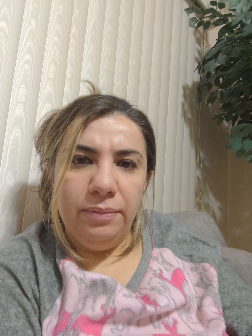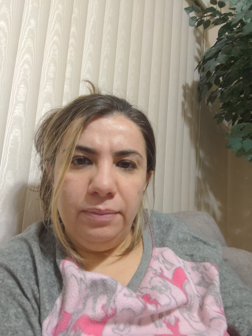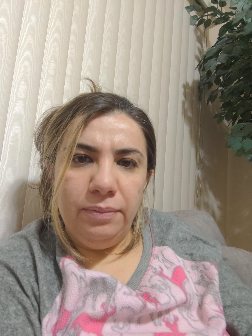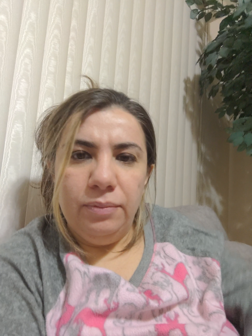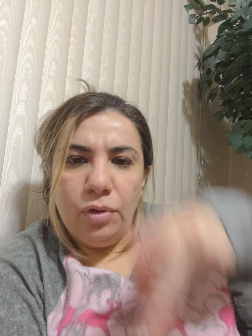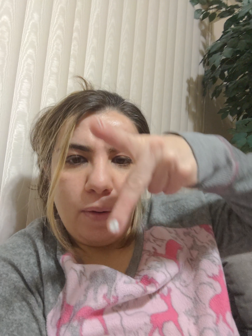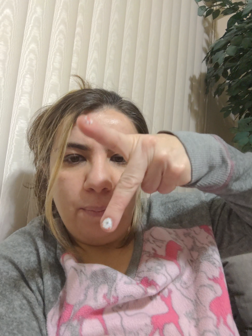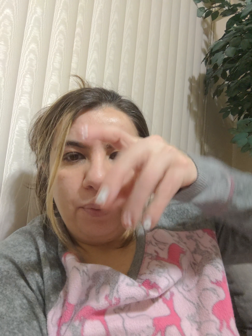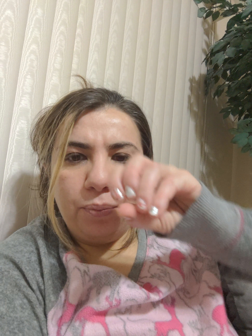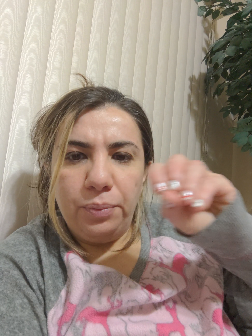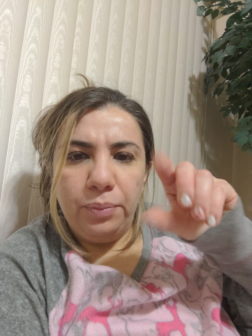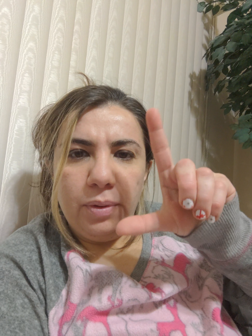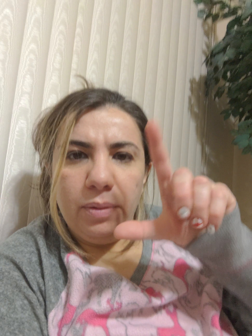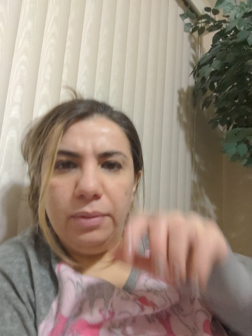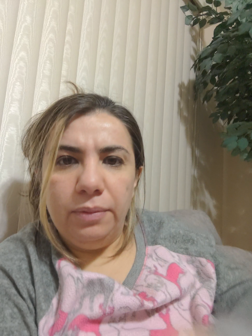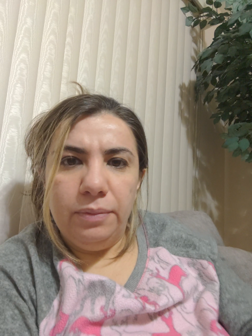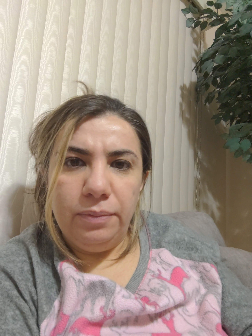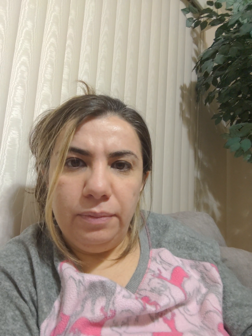pool